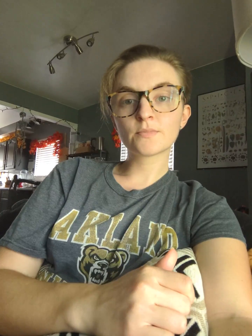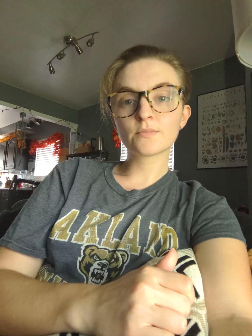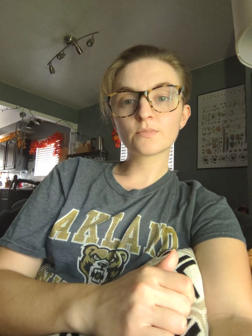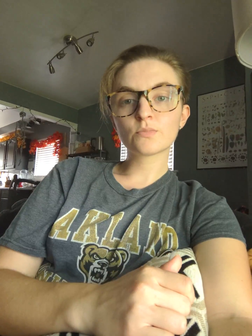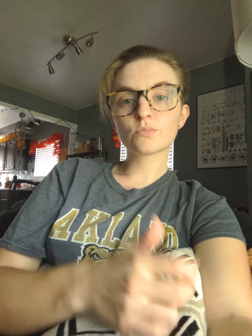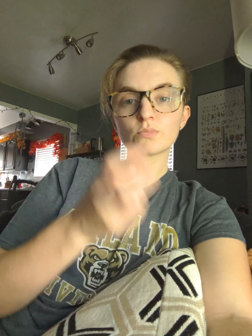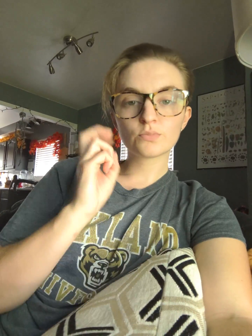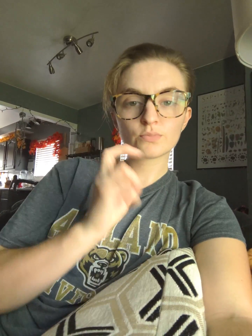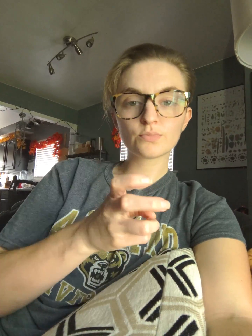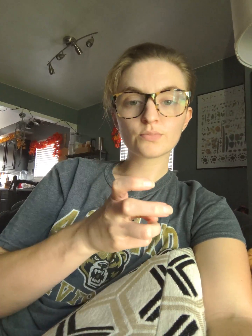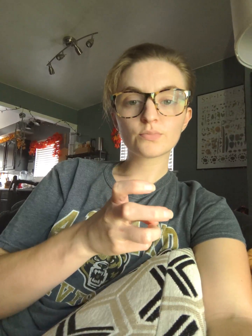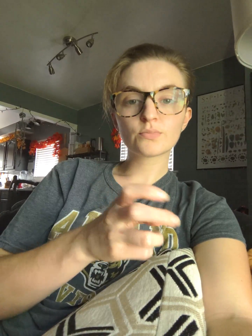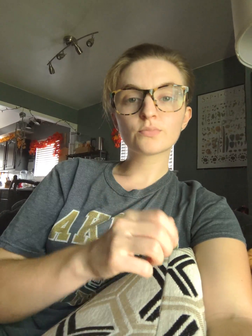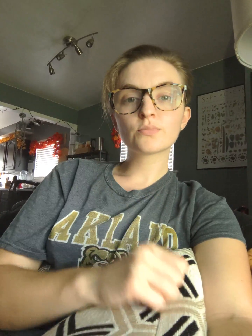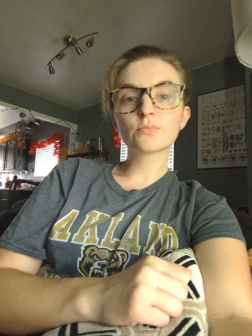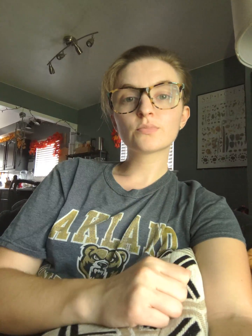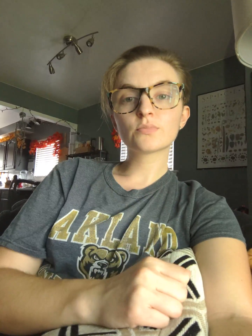hard